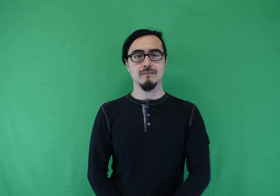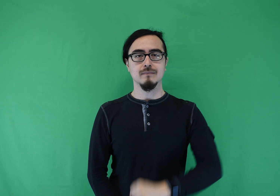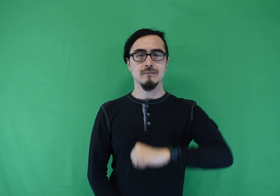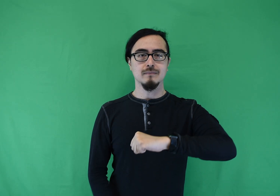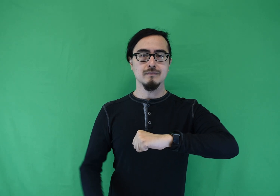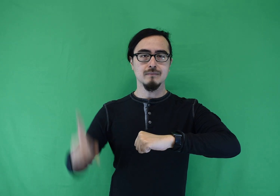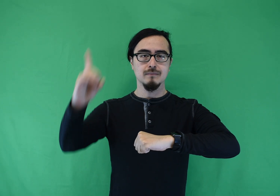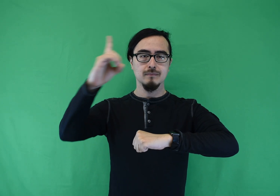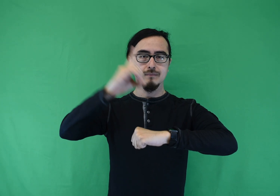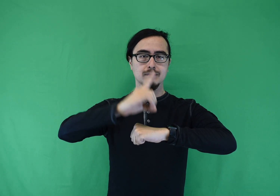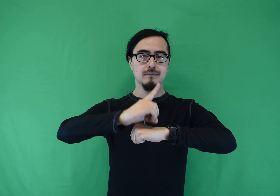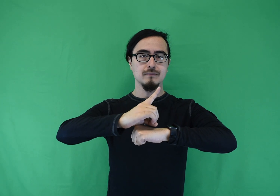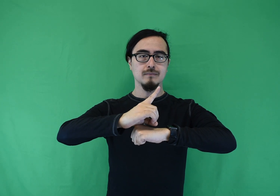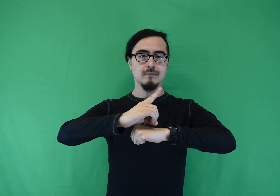día